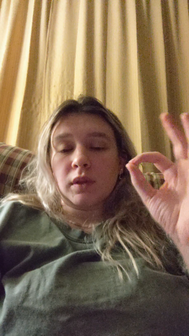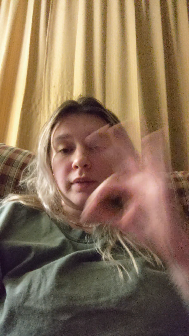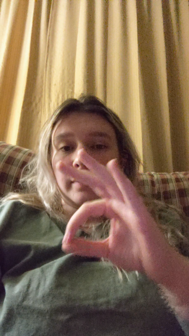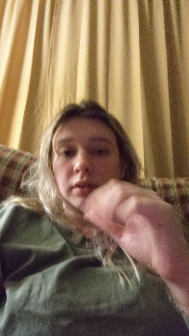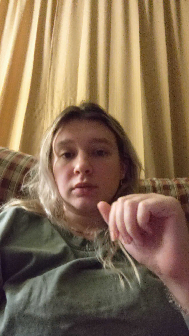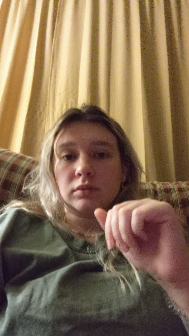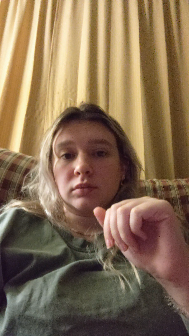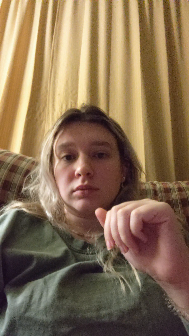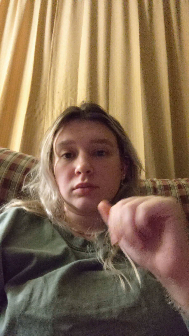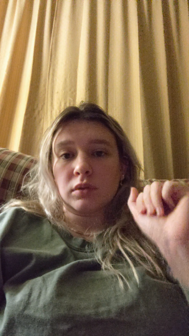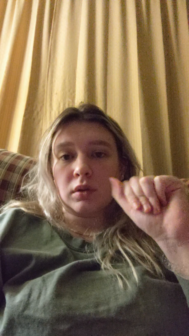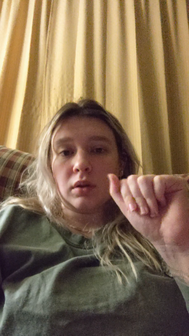knock